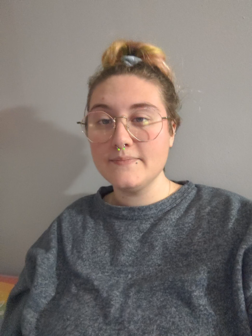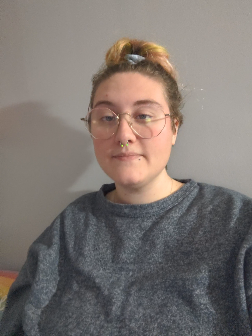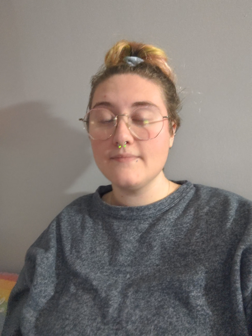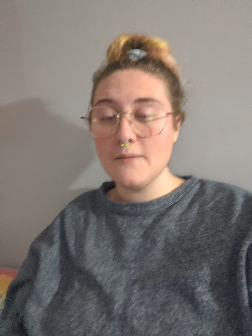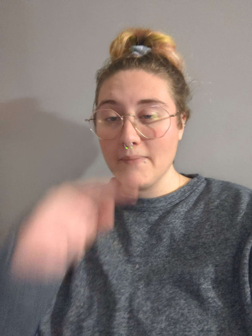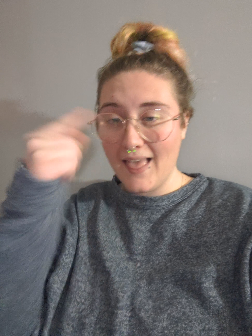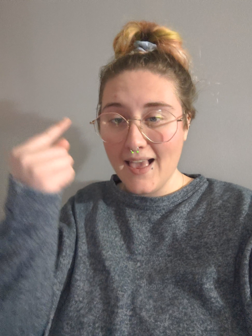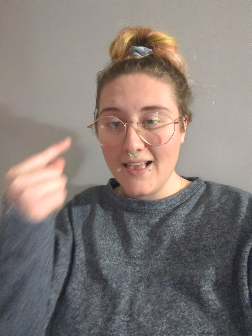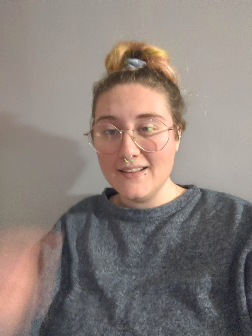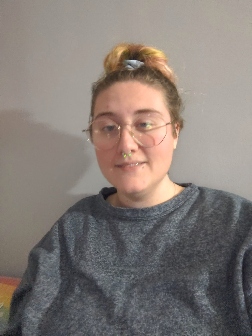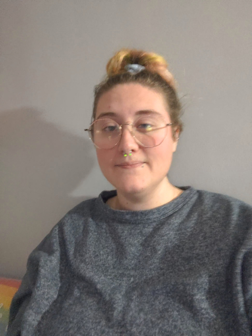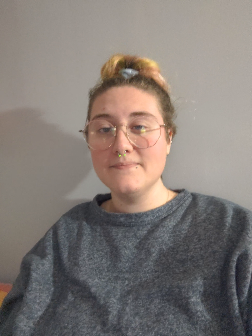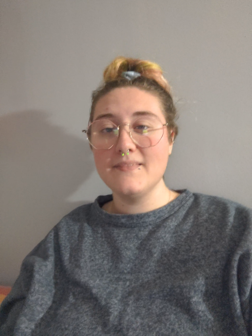black